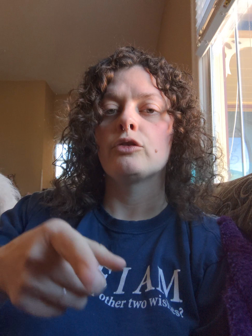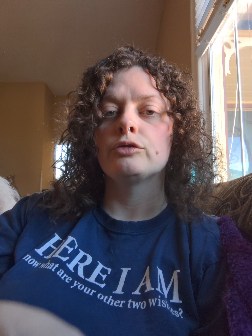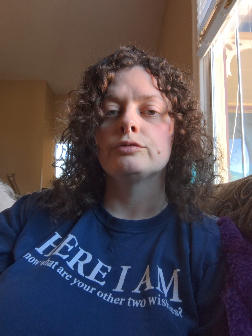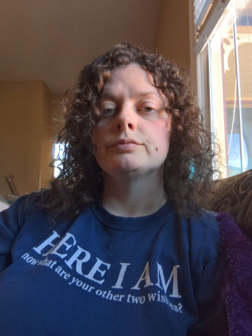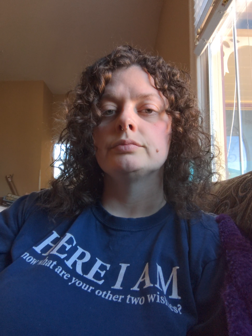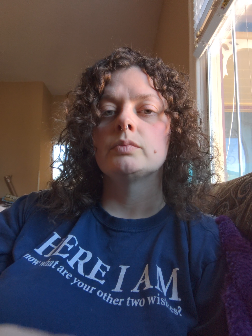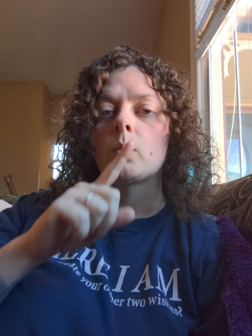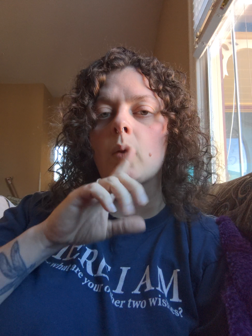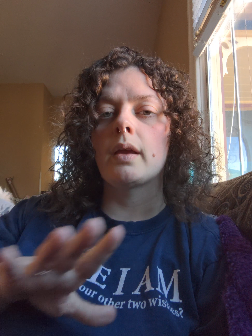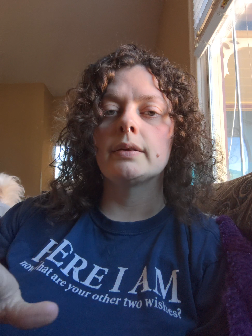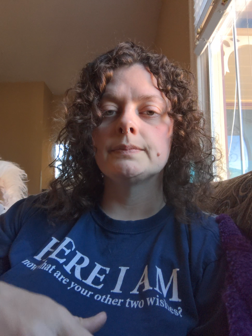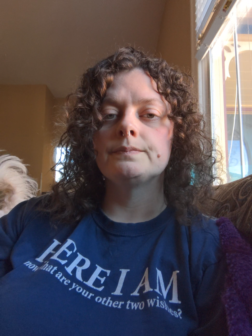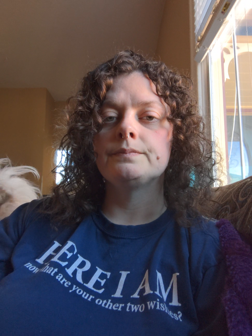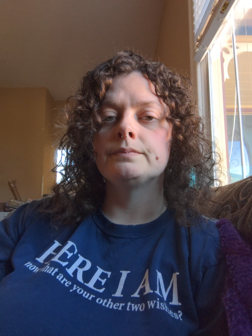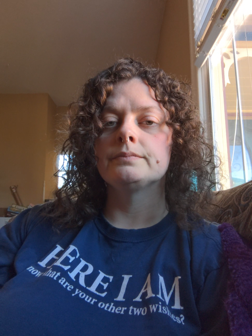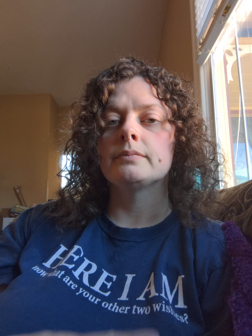quiet